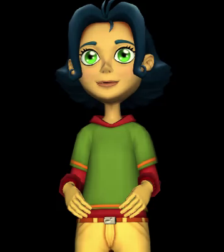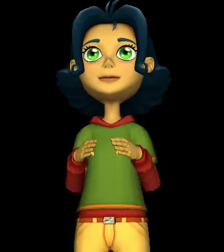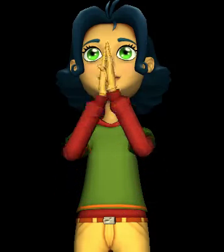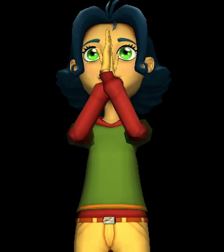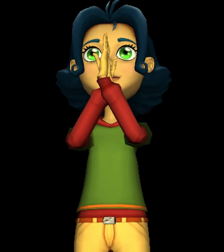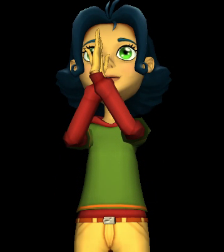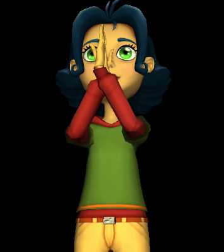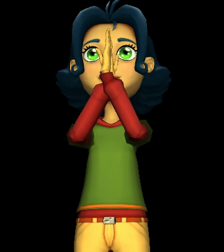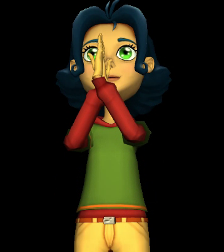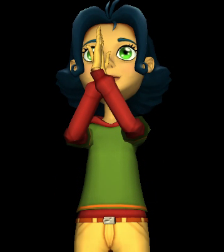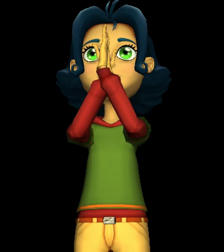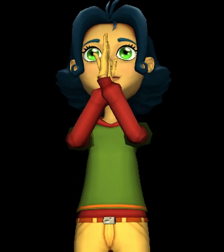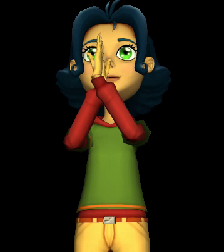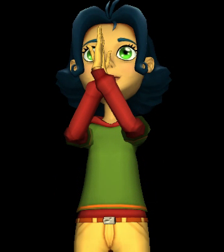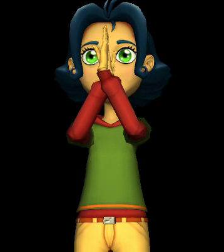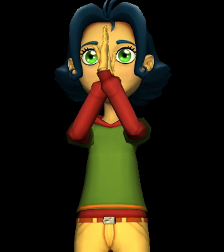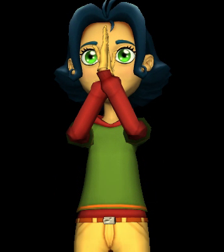يخفي